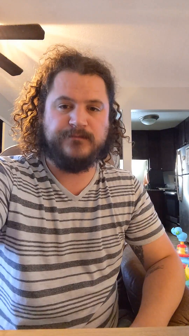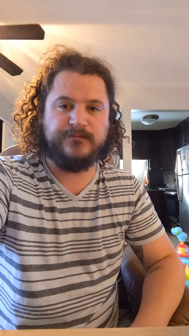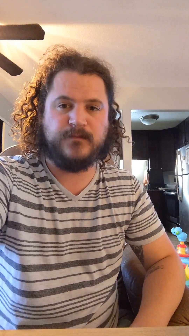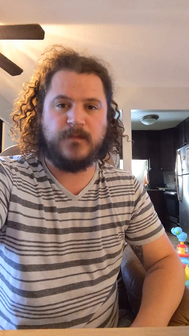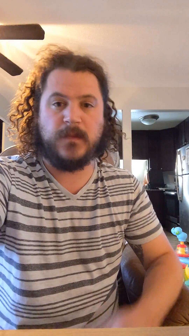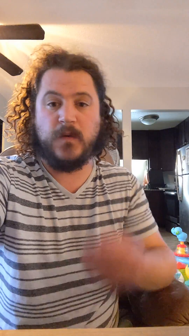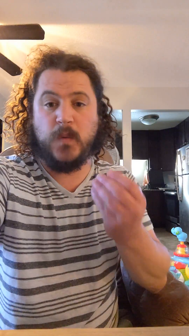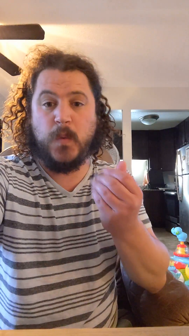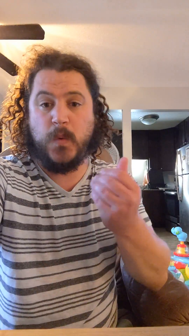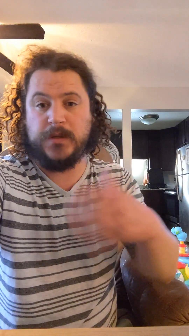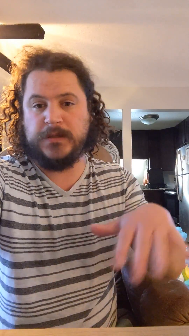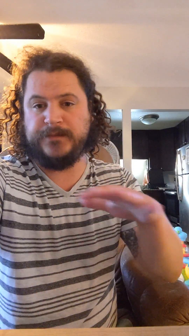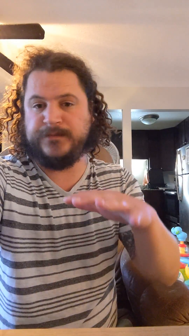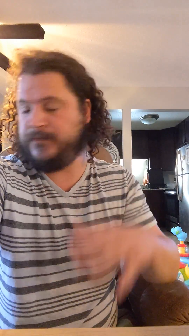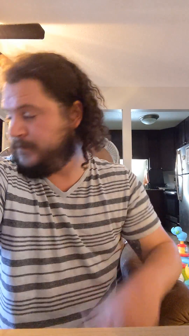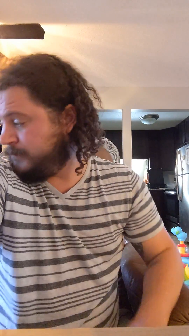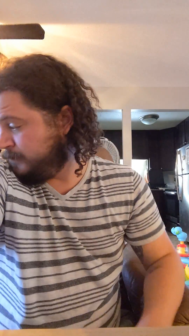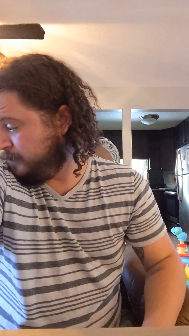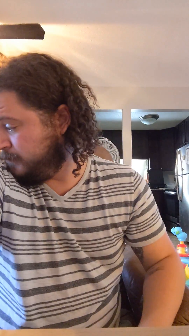garden